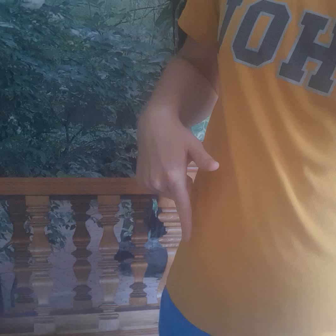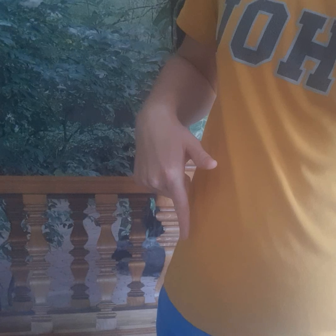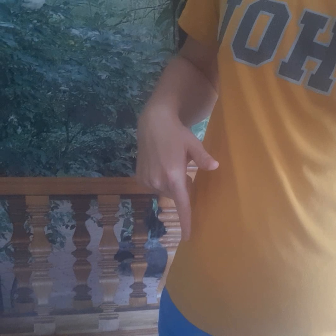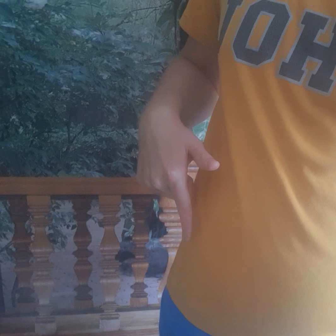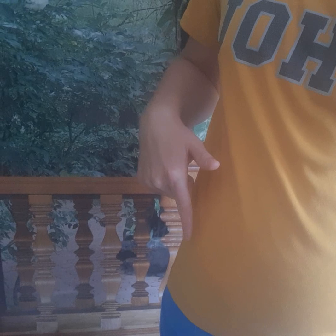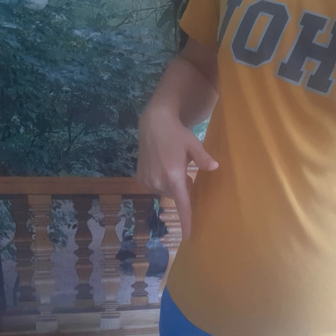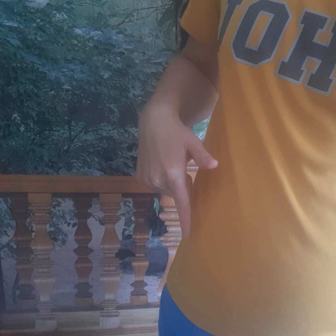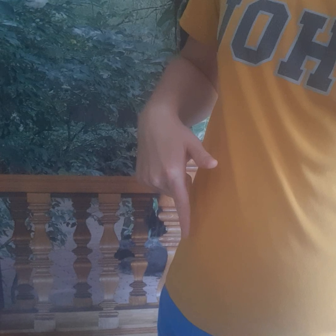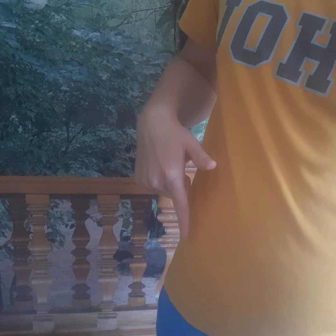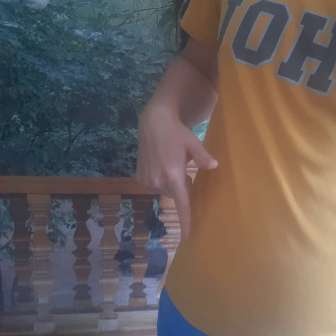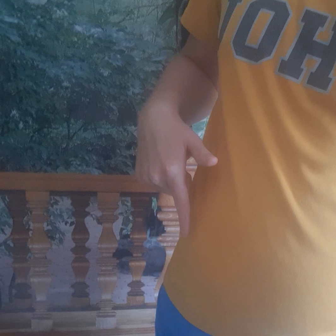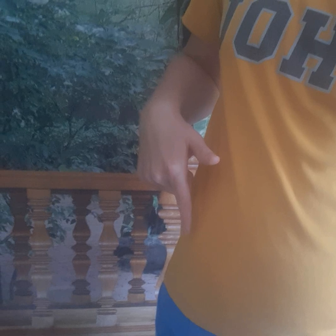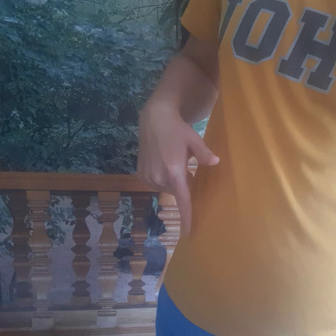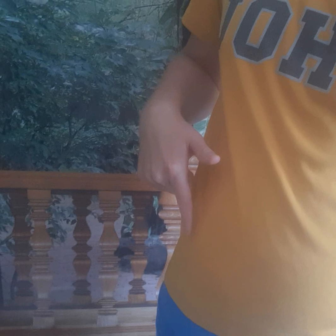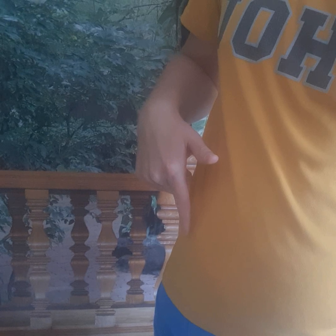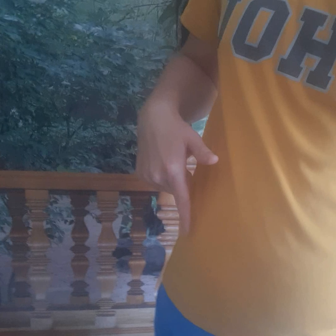Г